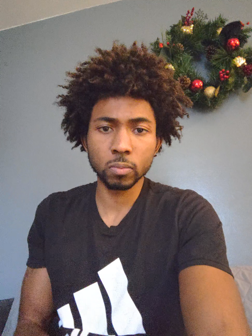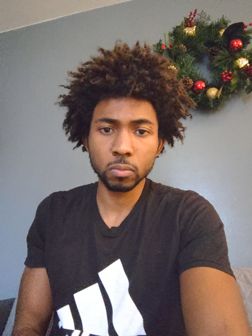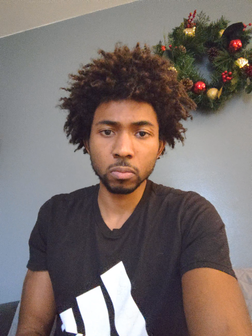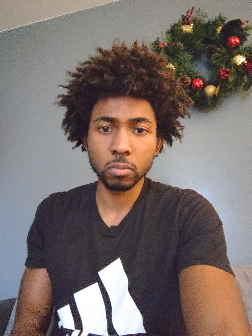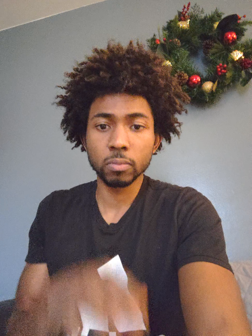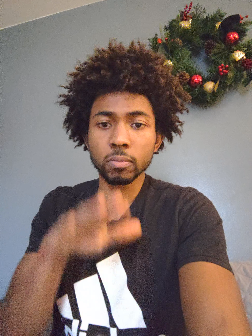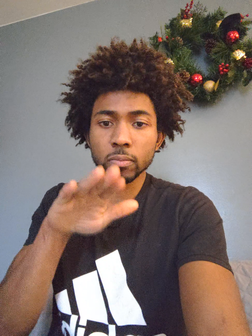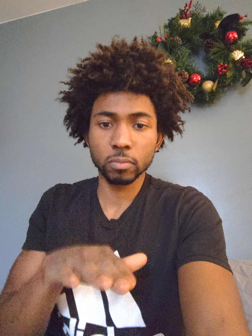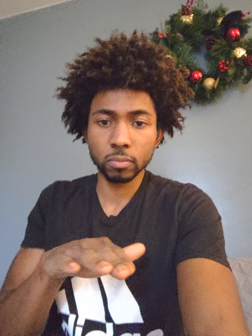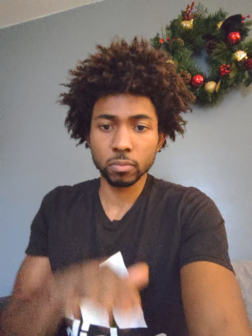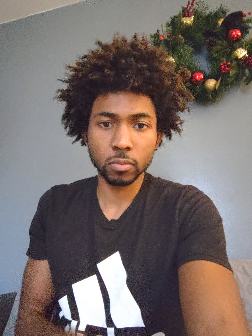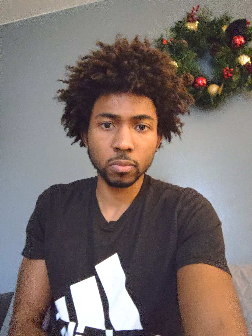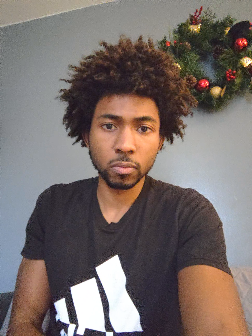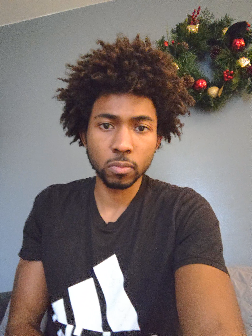on